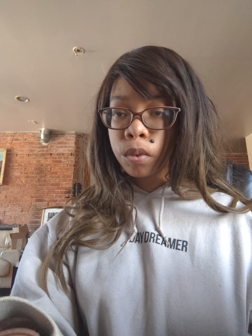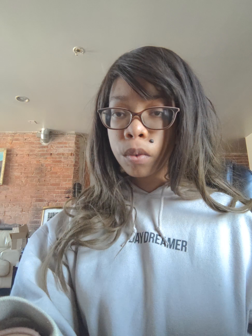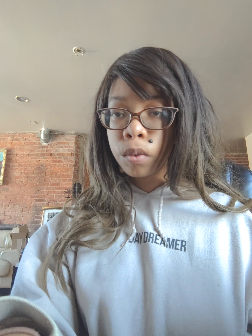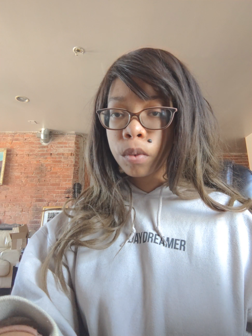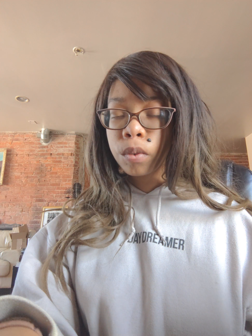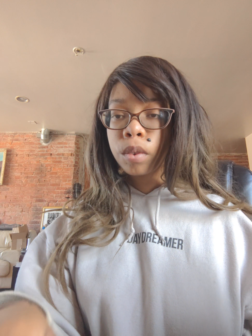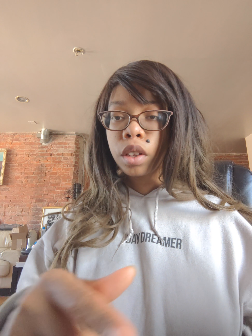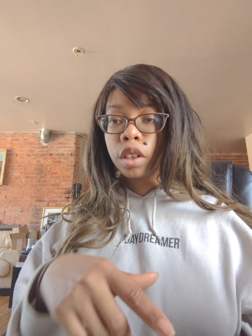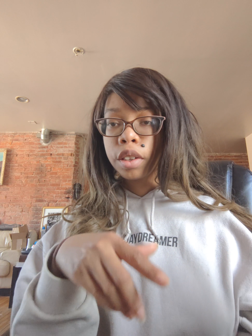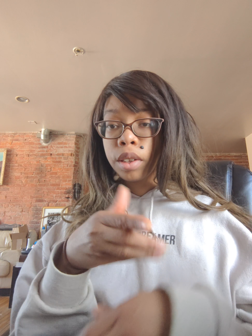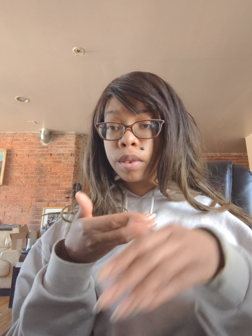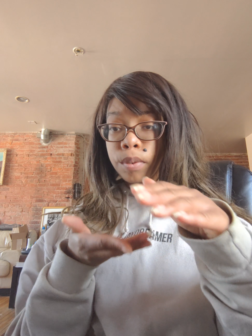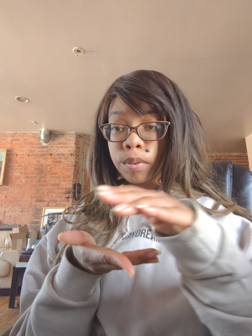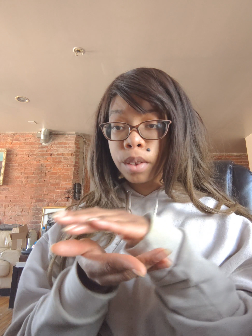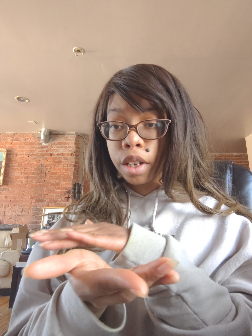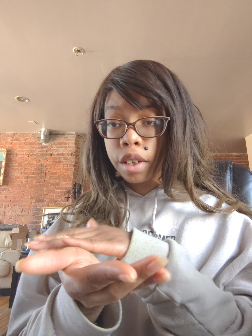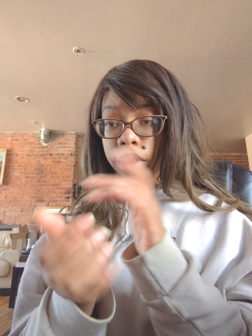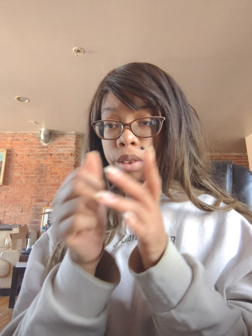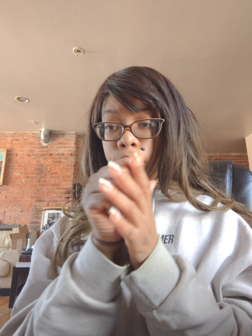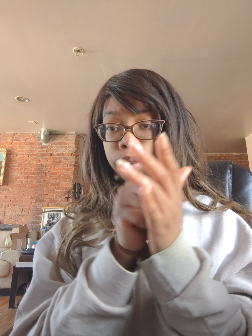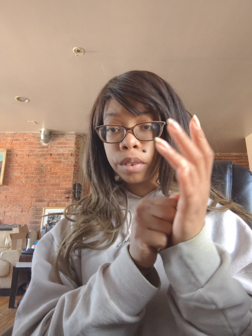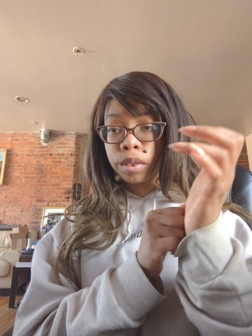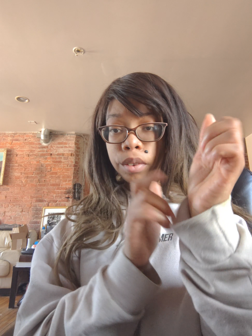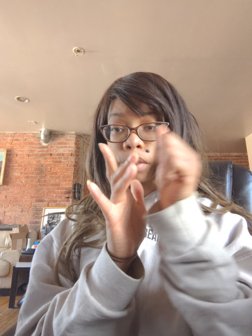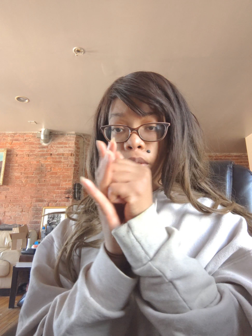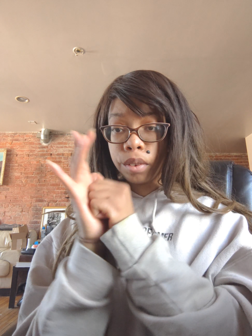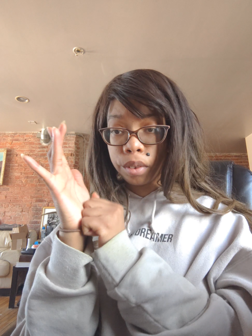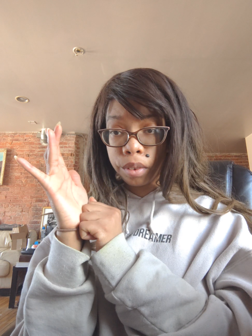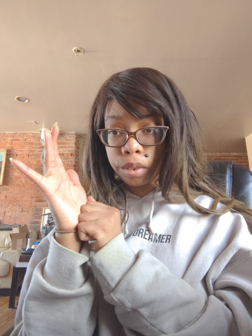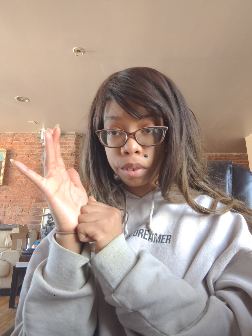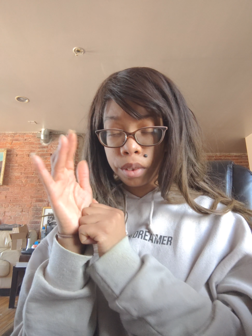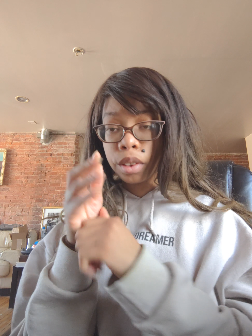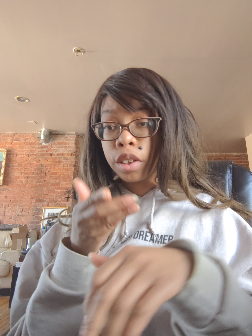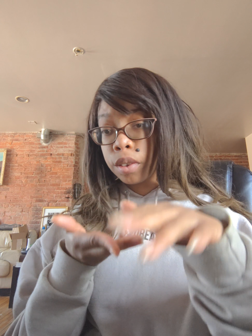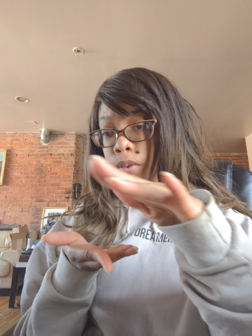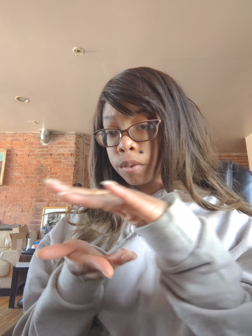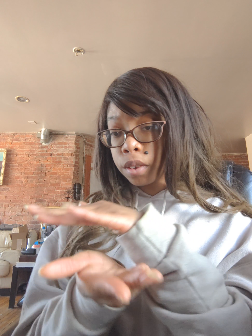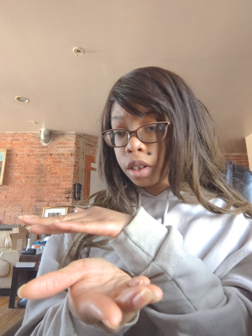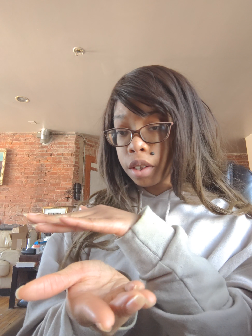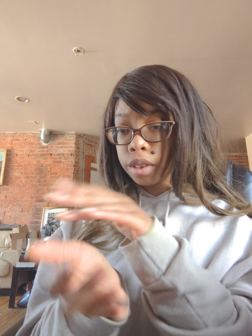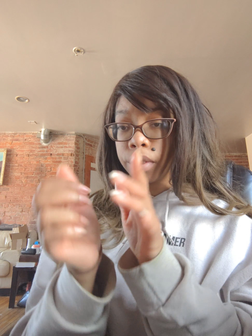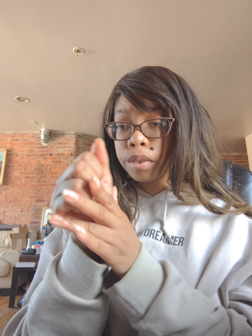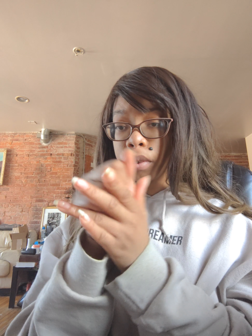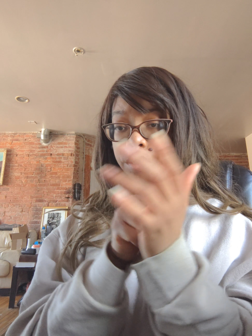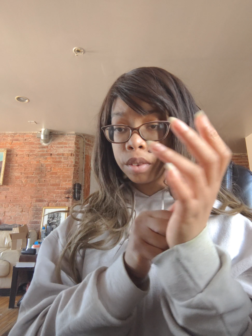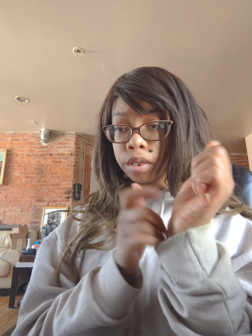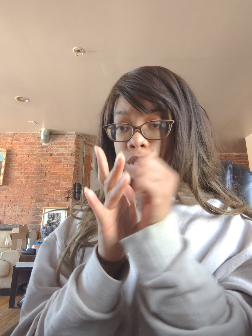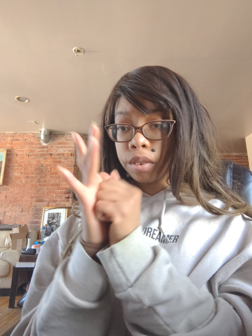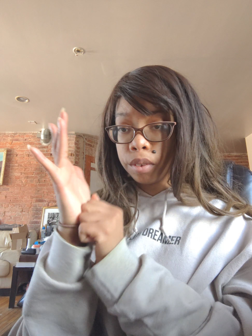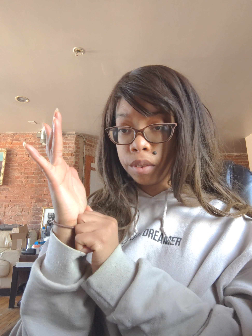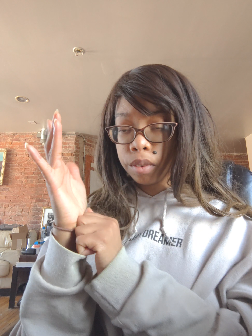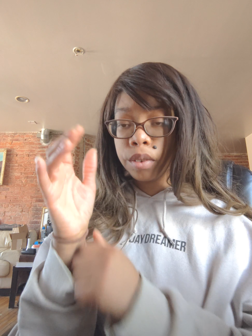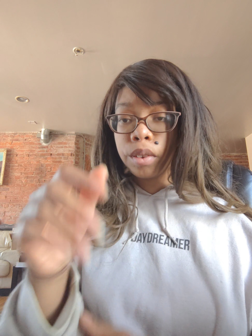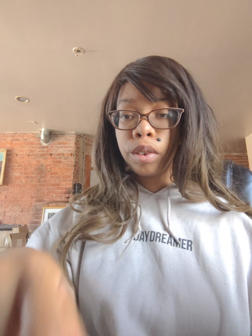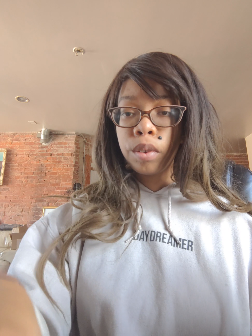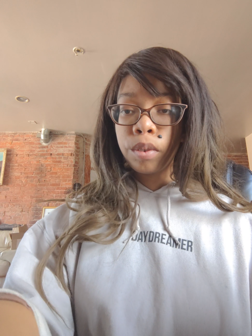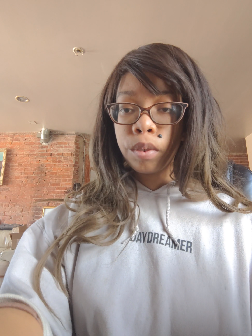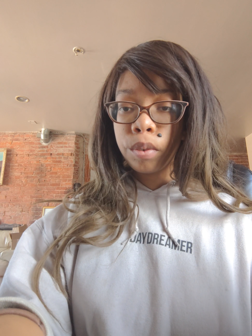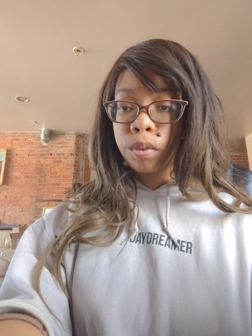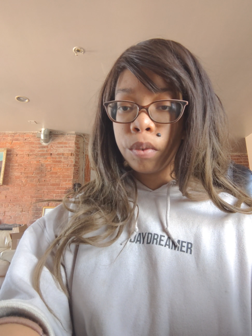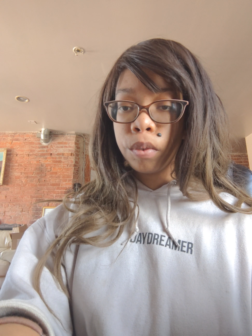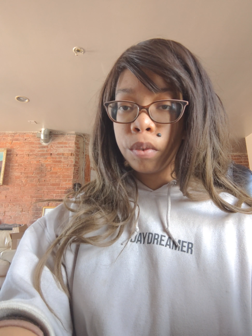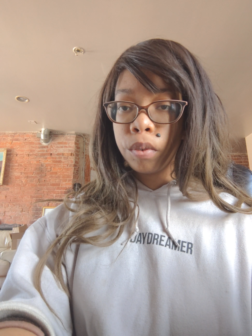mitten